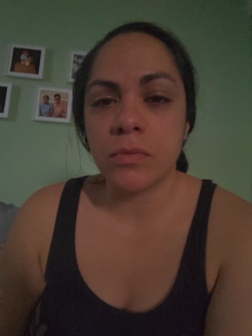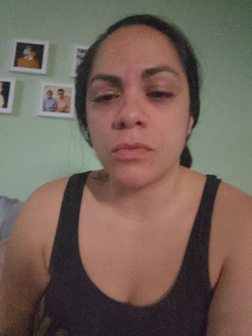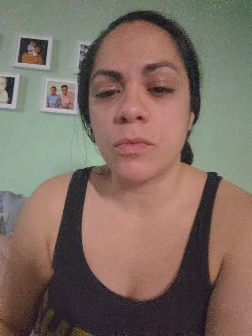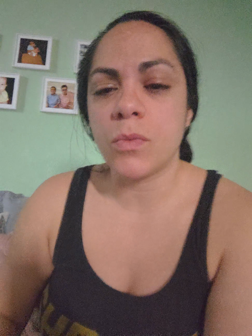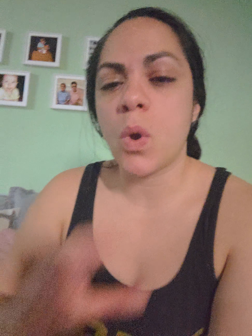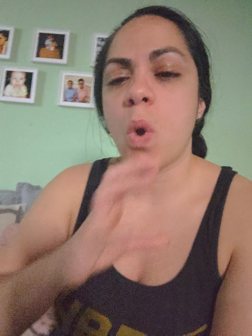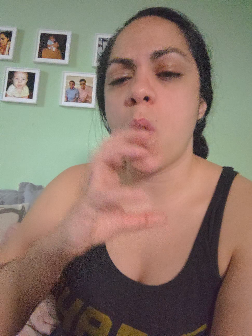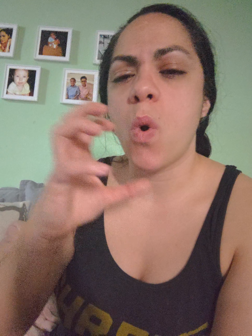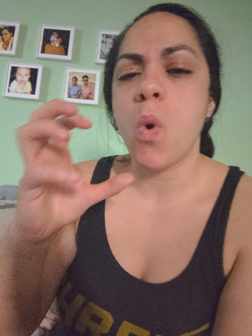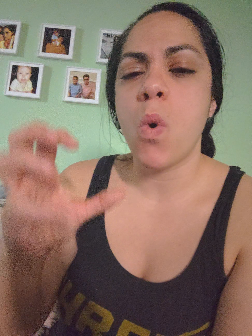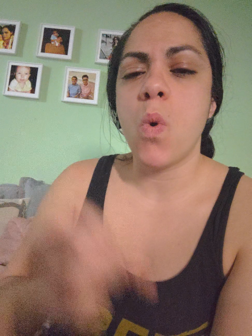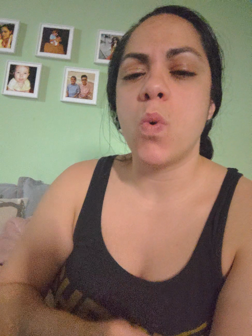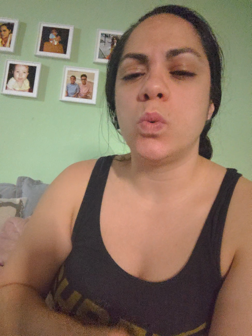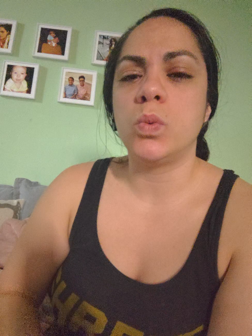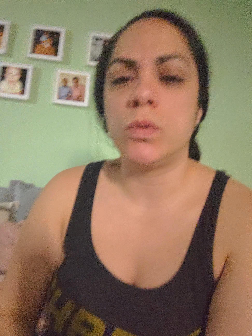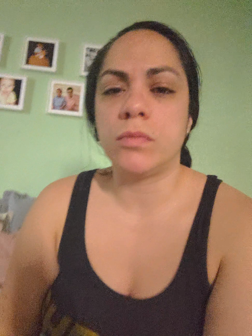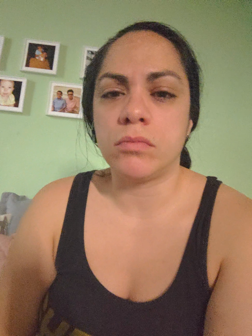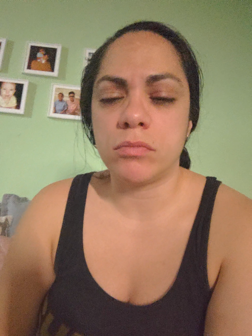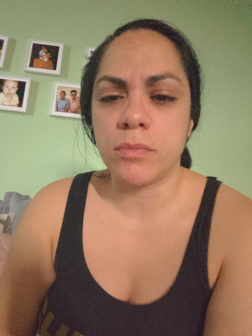old